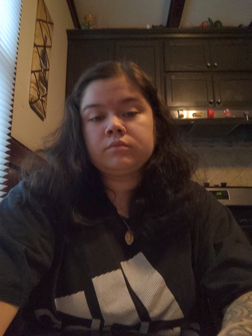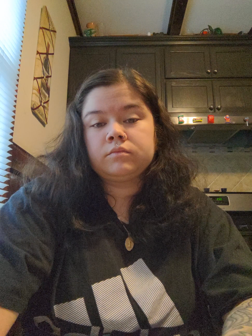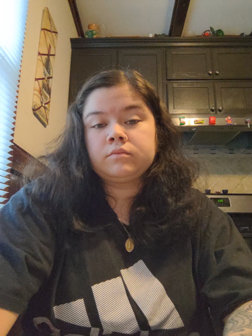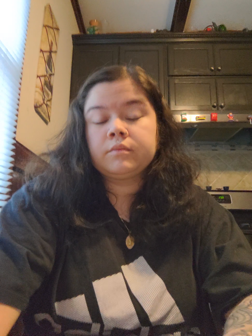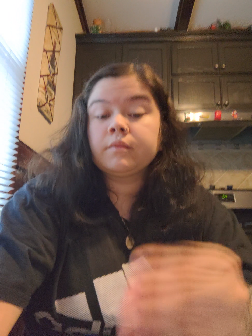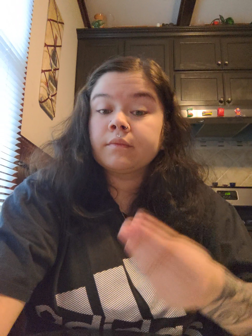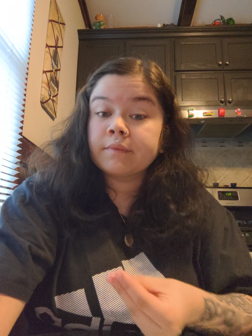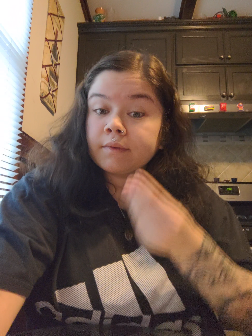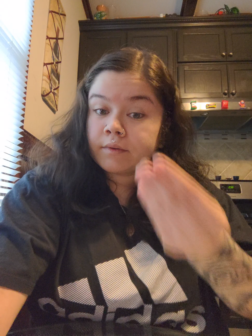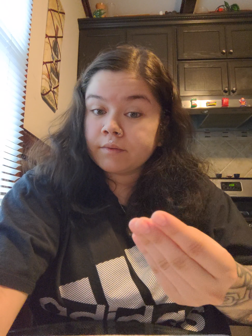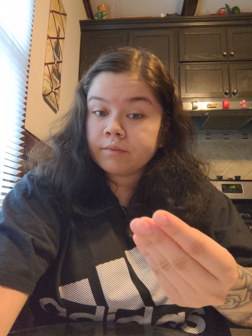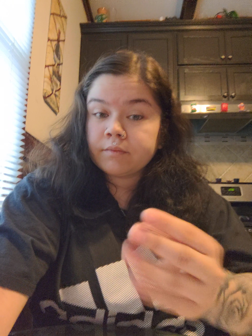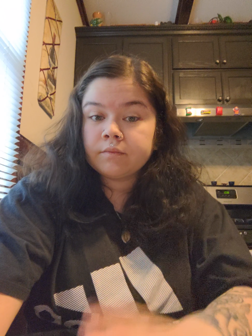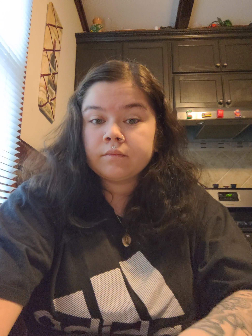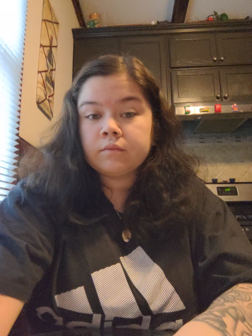give